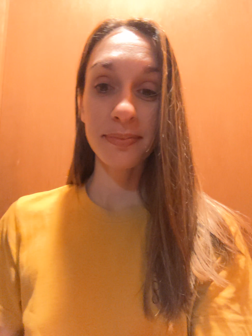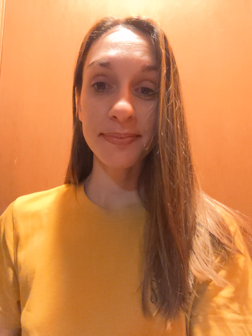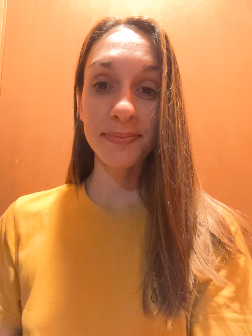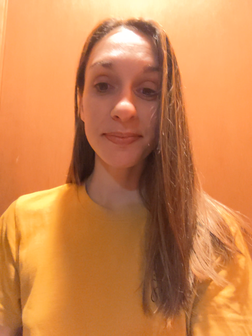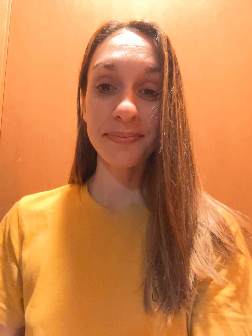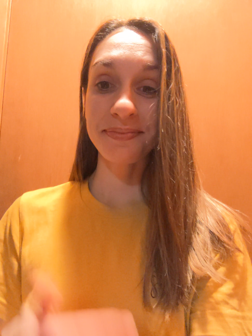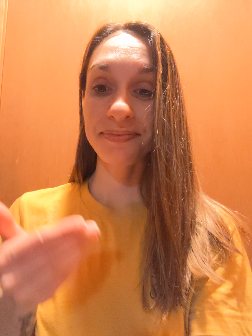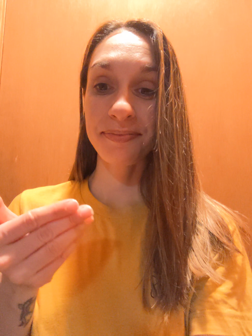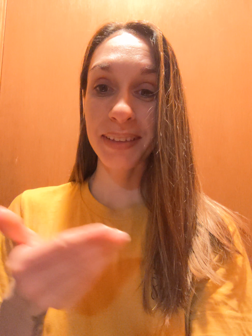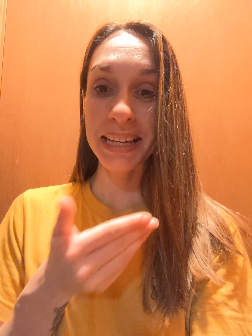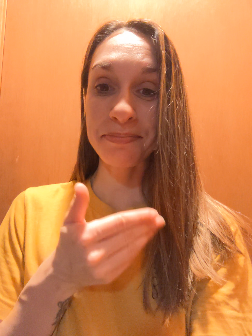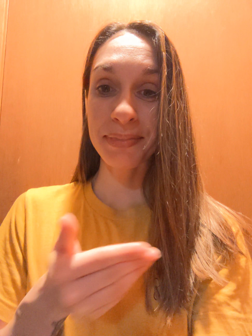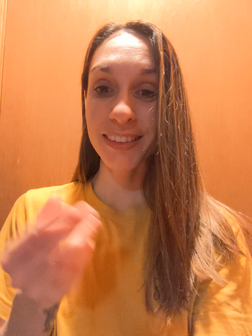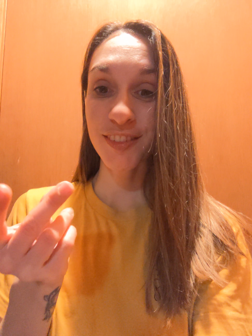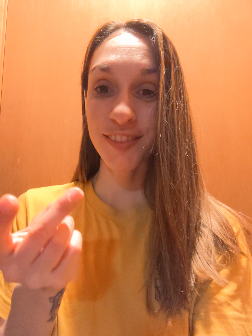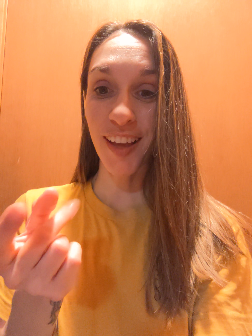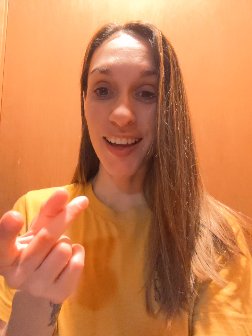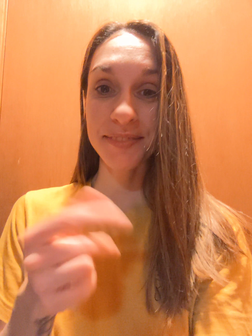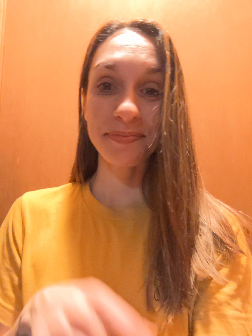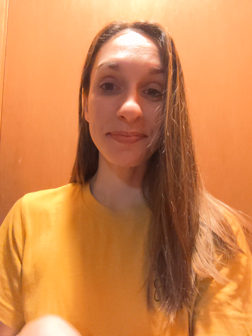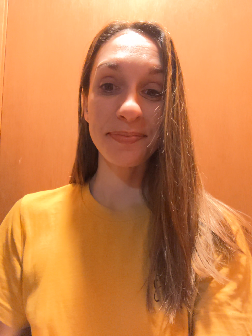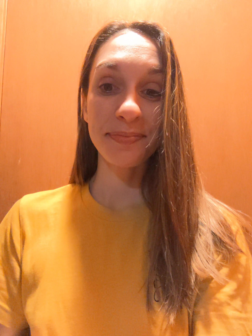puppy